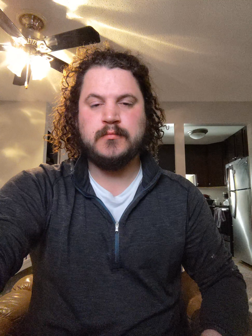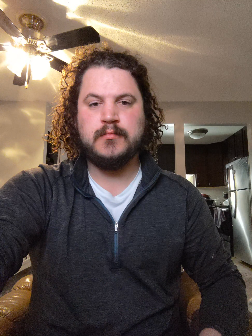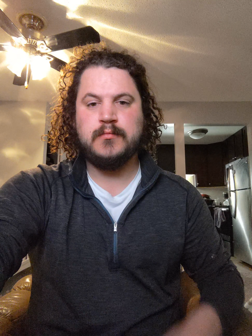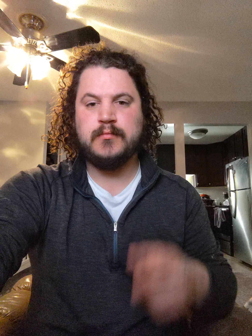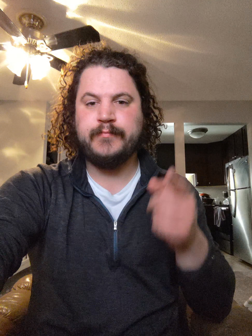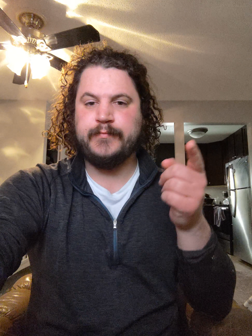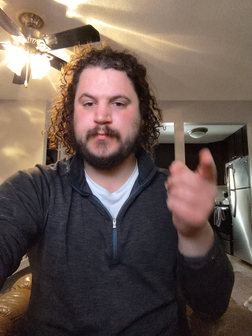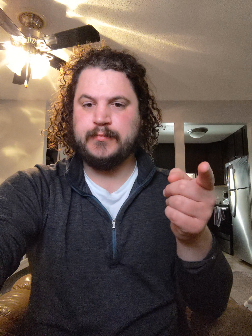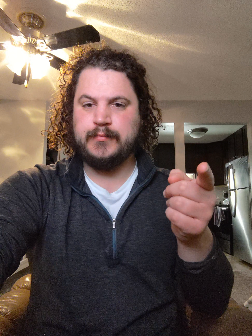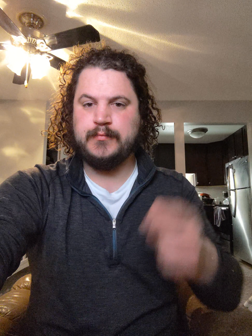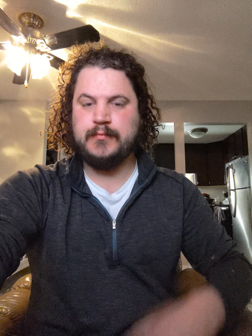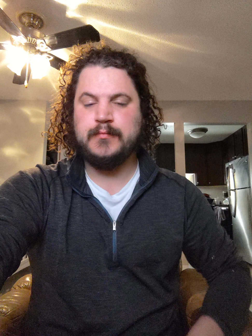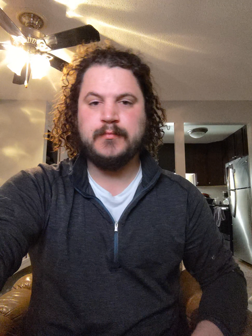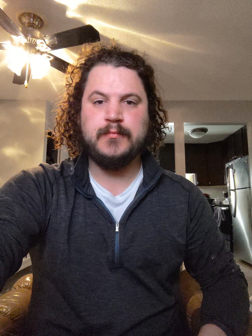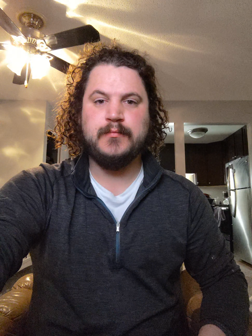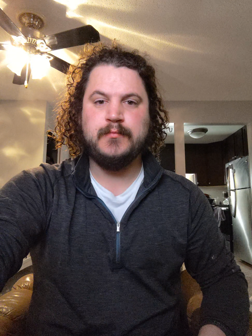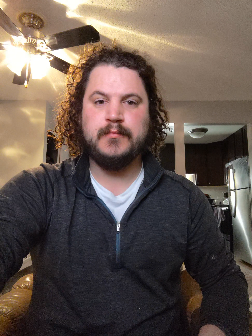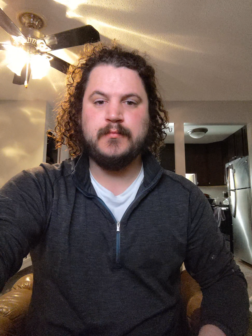he/she/it